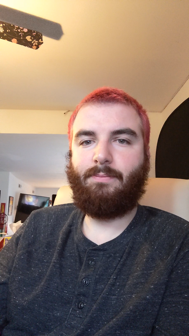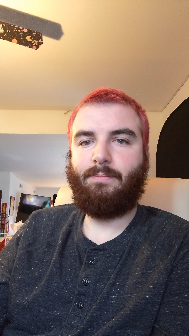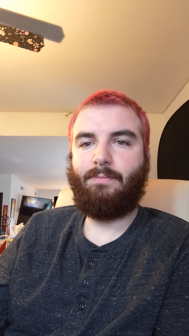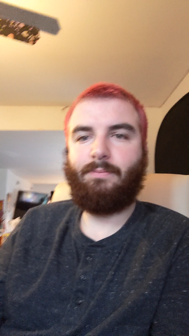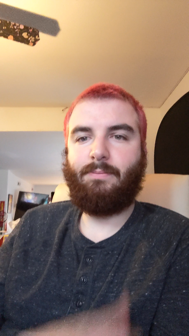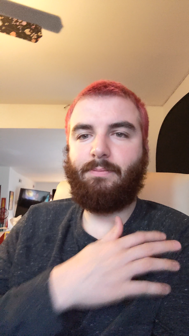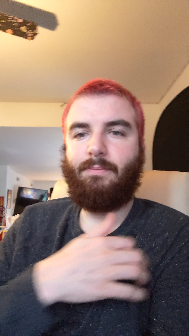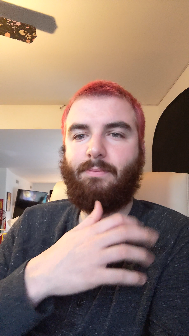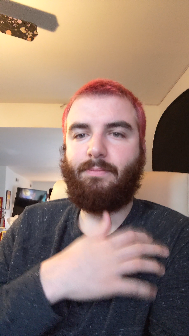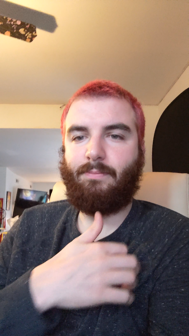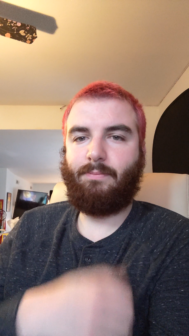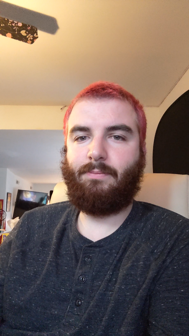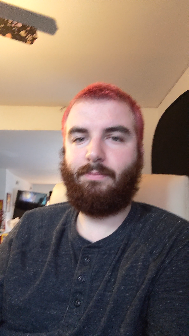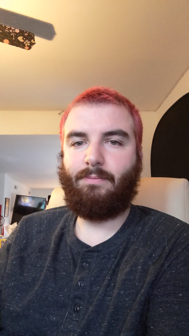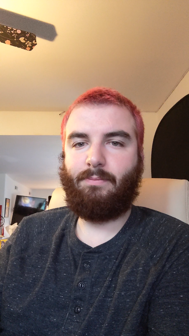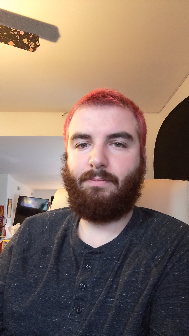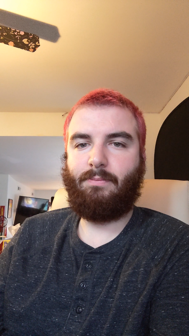bear